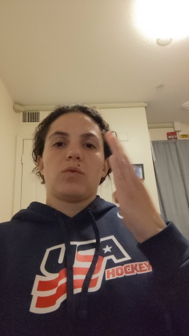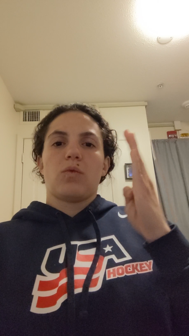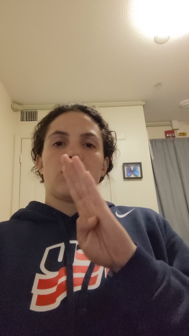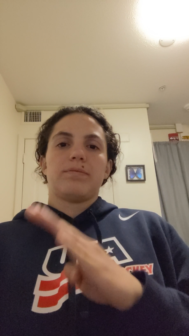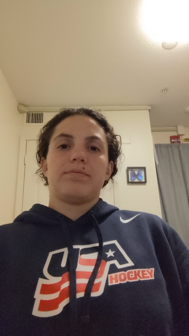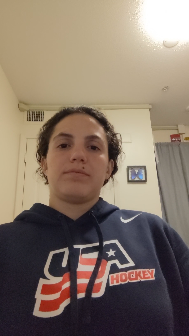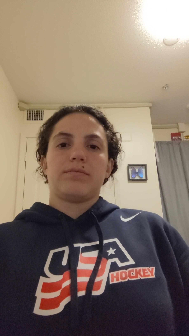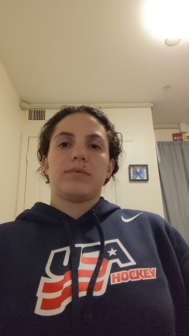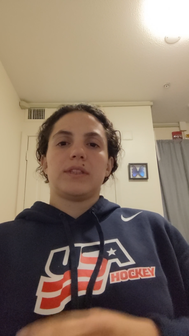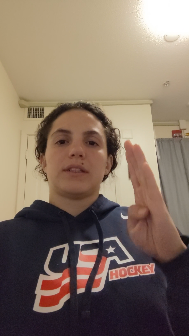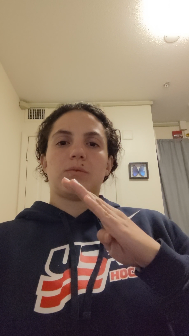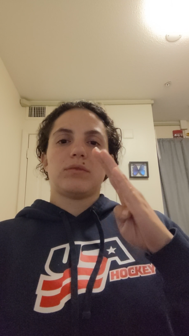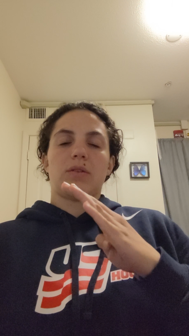downtown